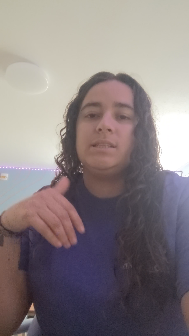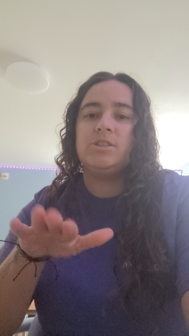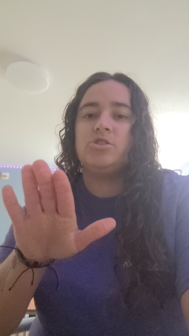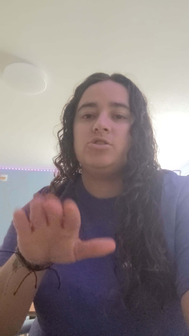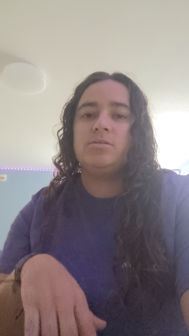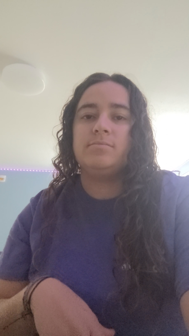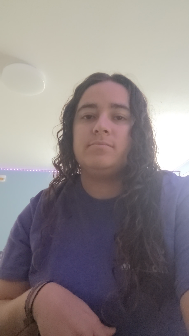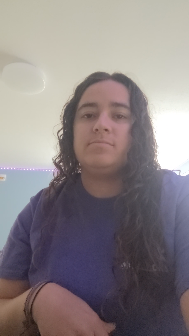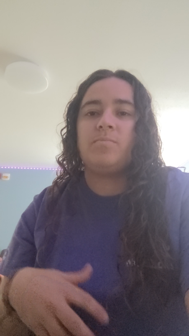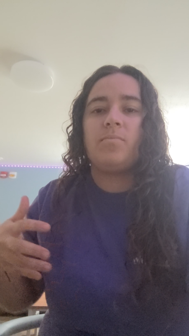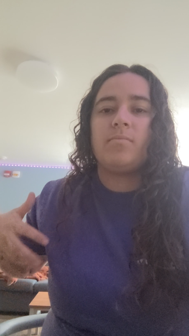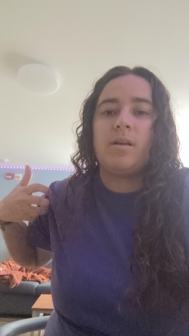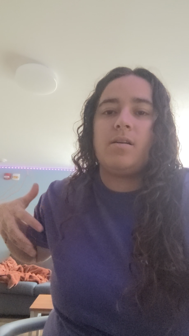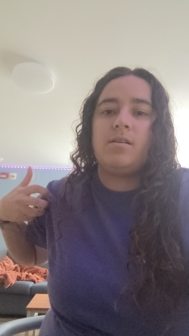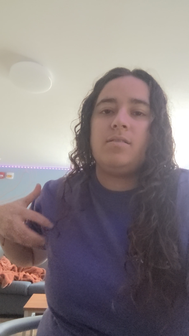monkey